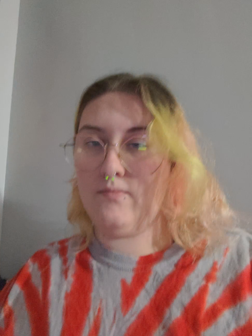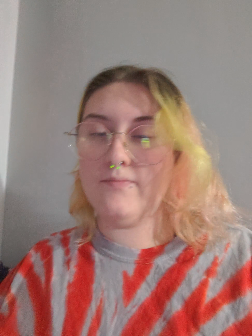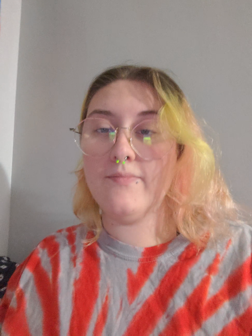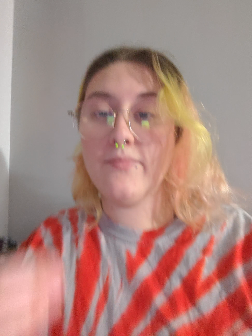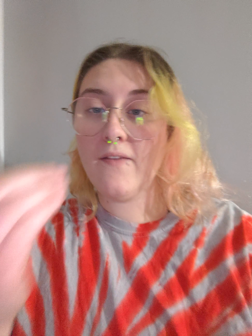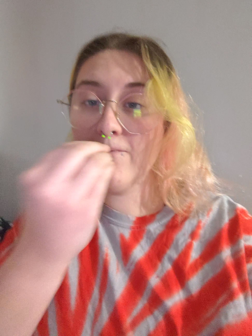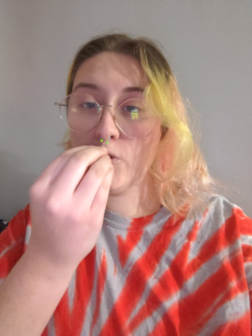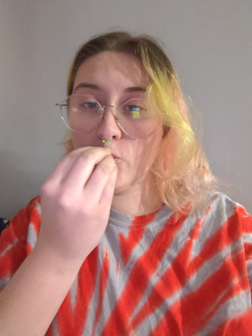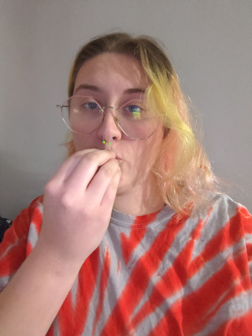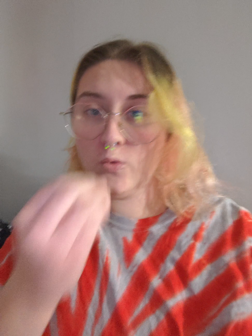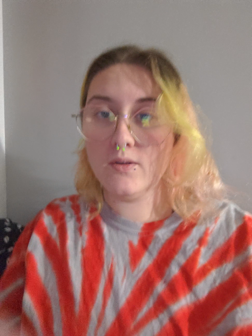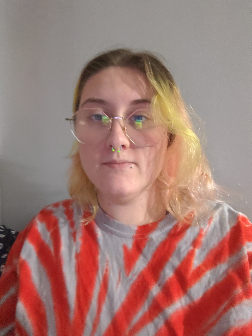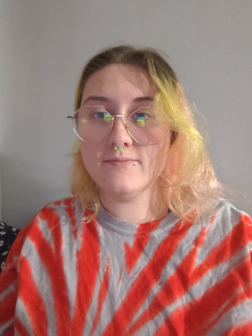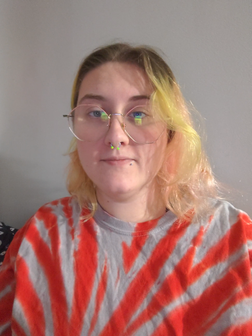food